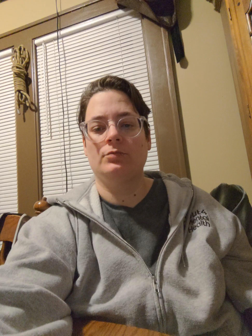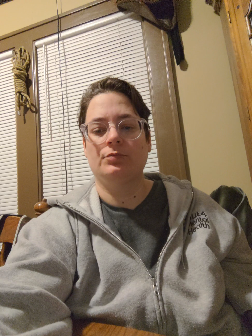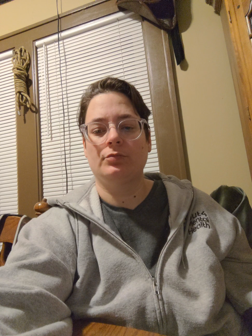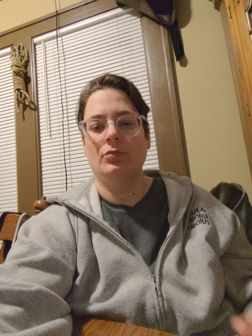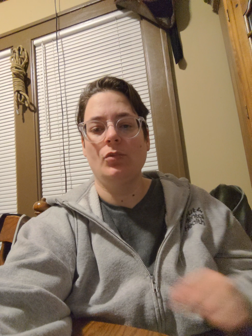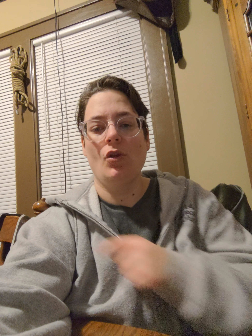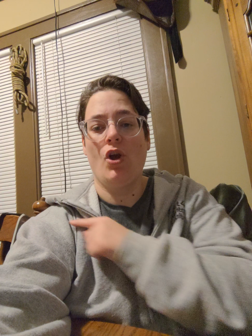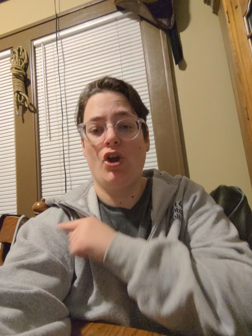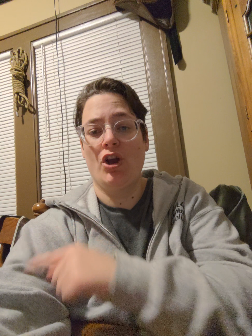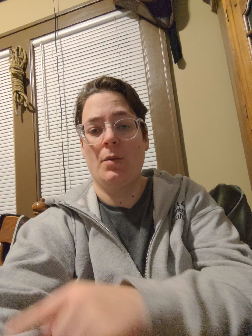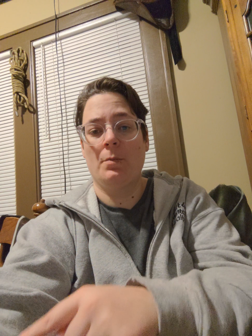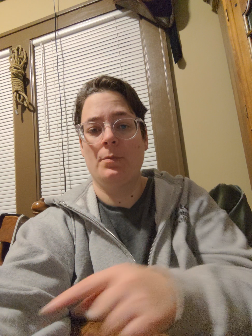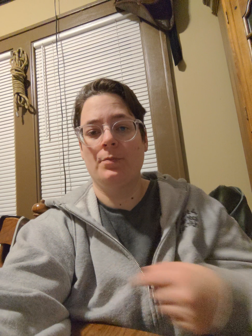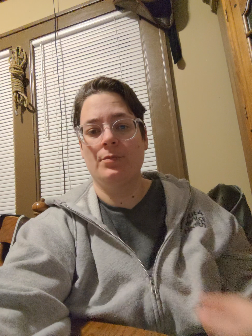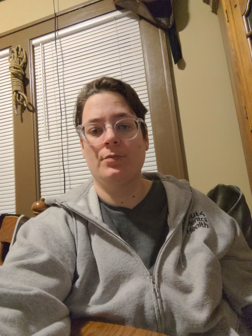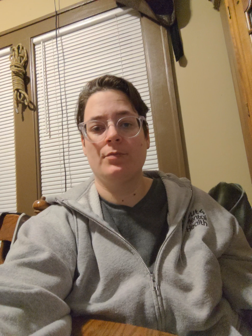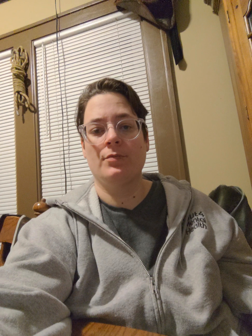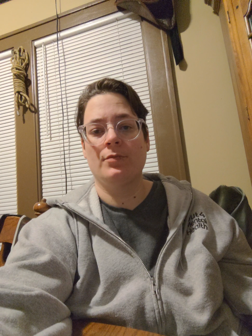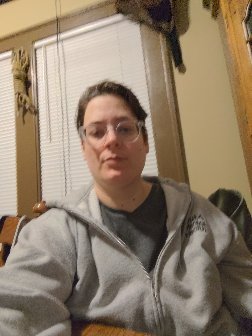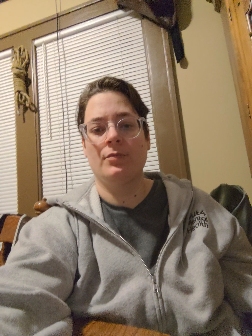arm